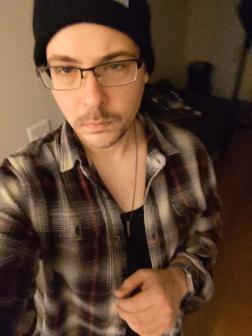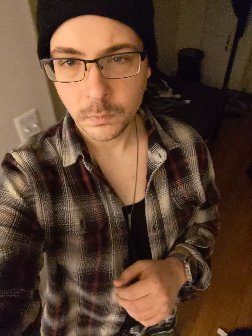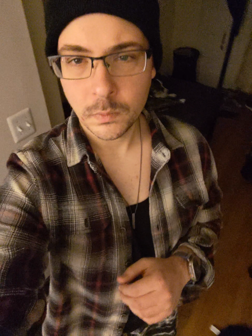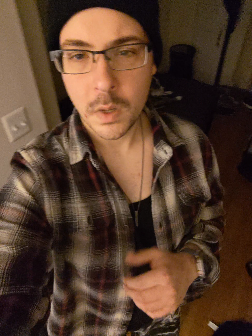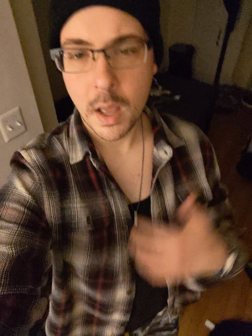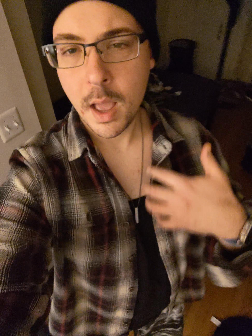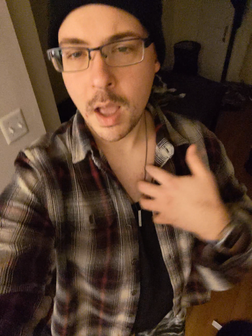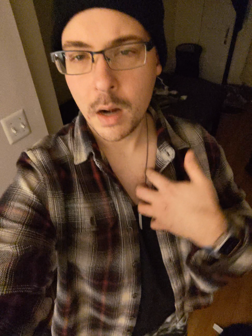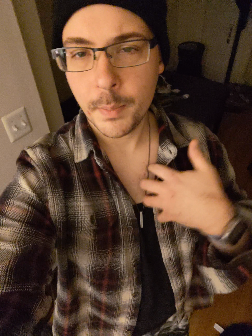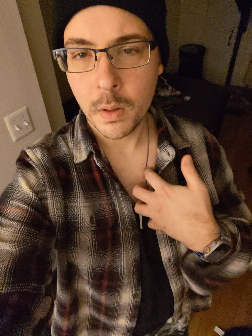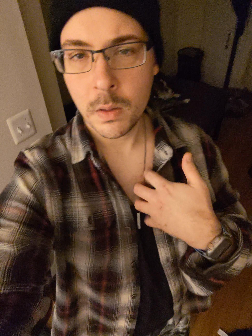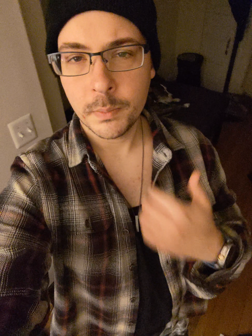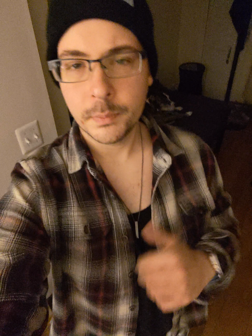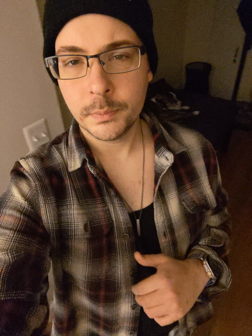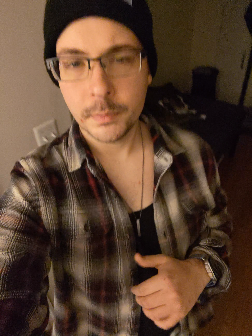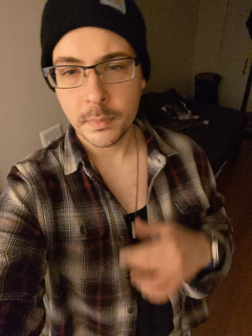animal